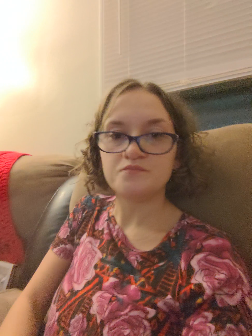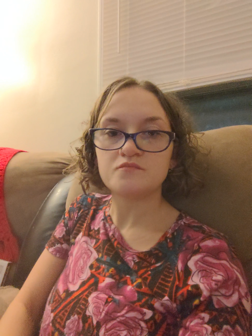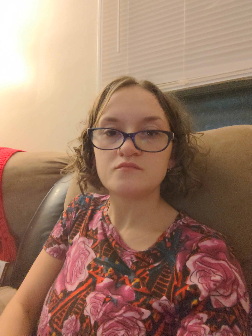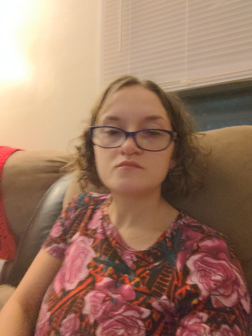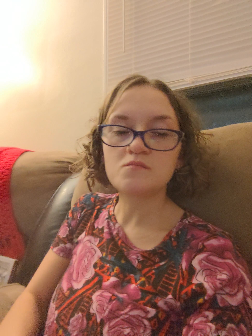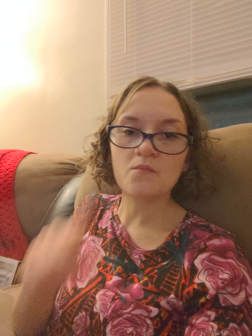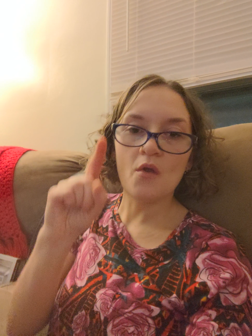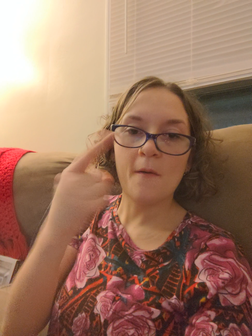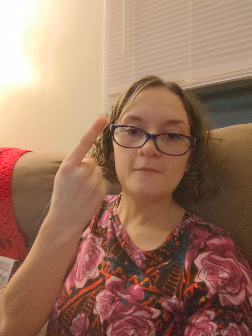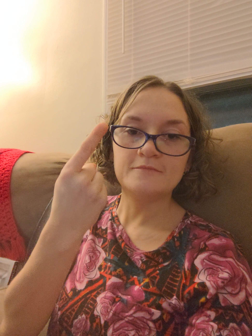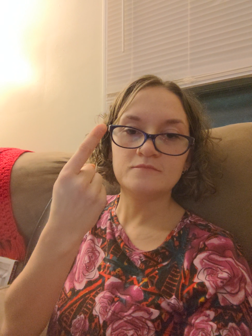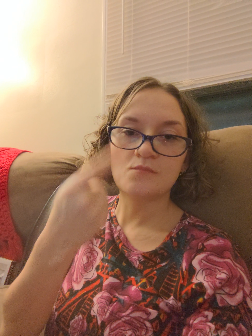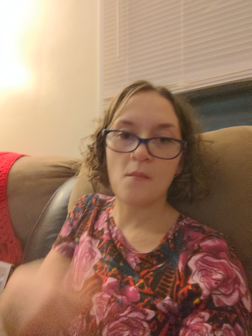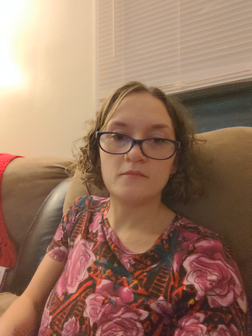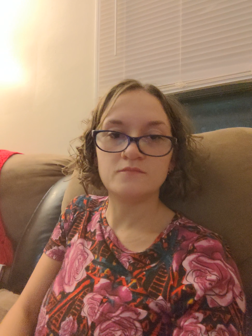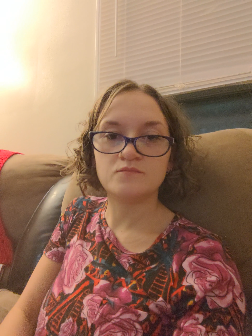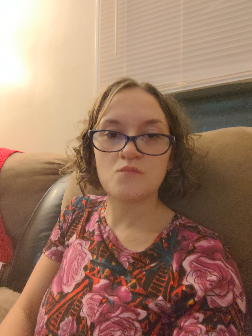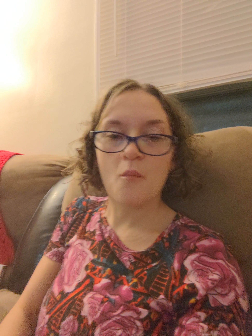first